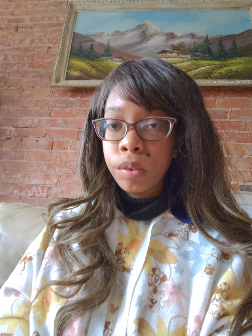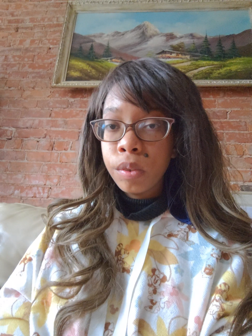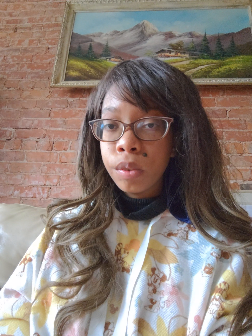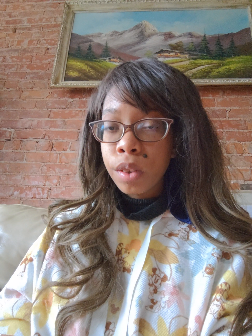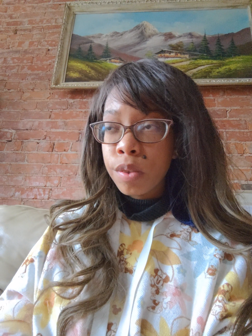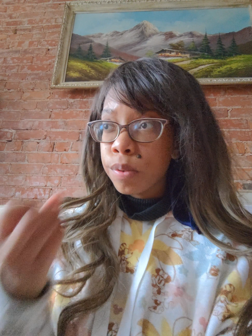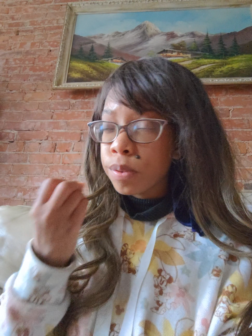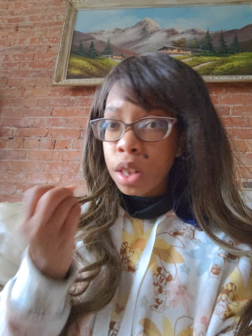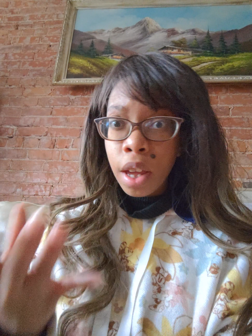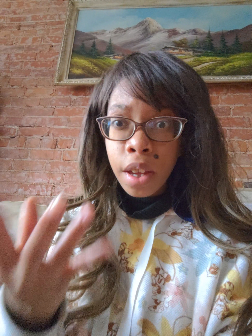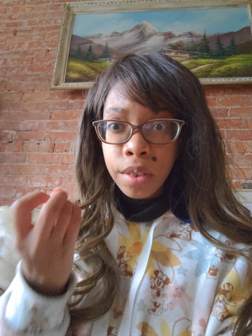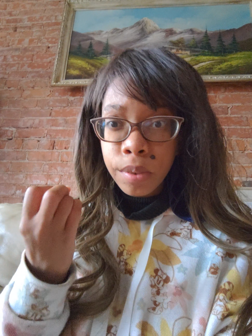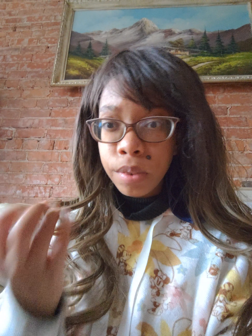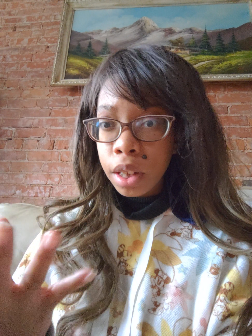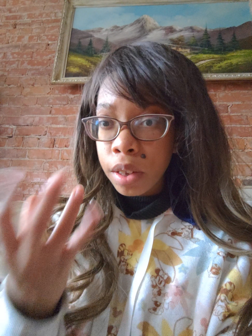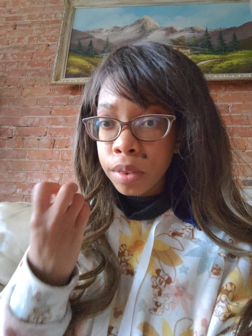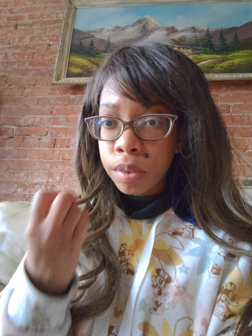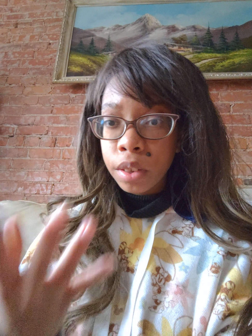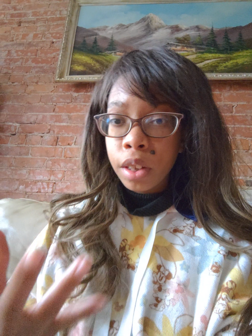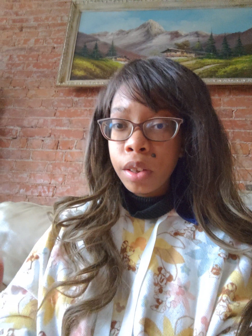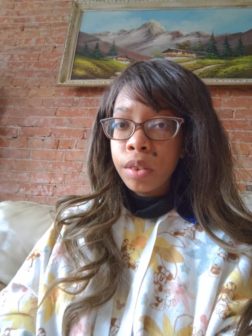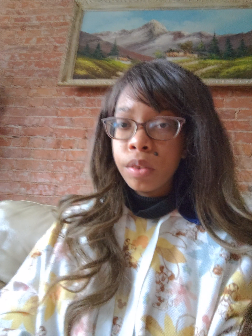many